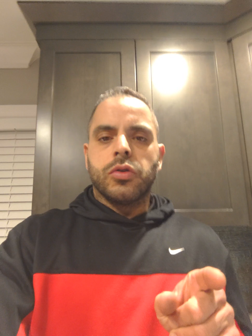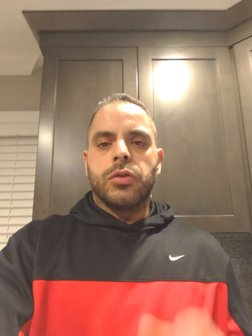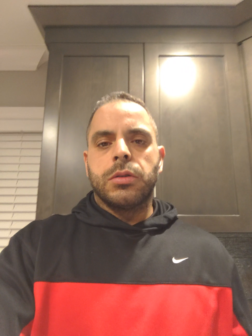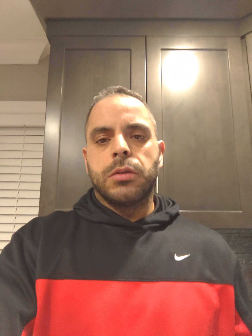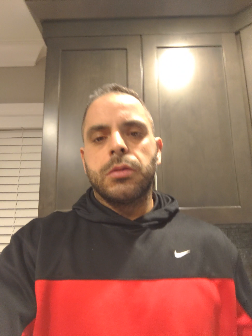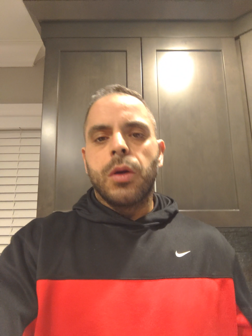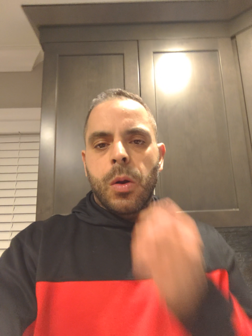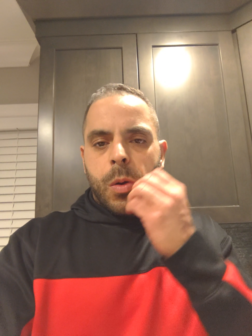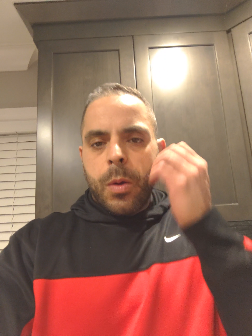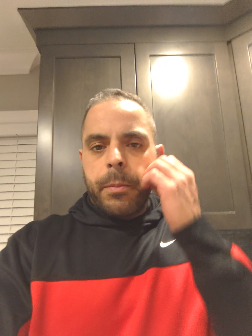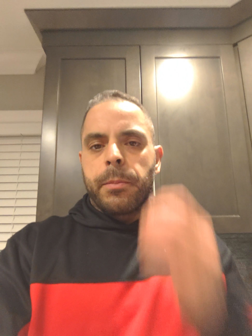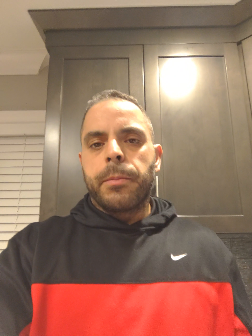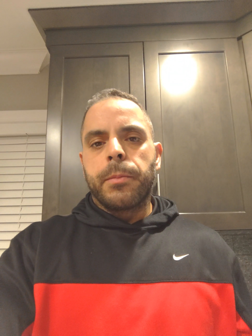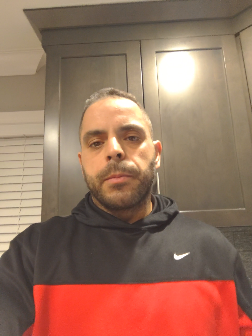home